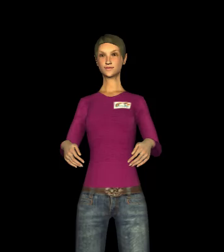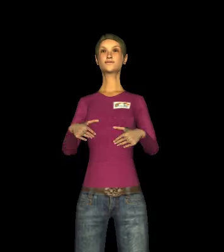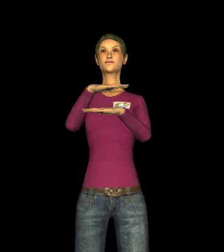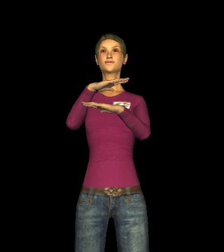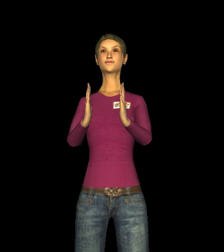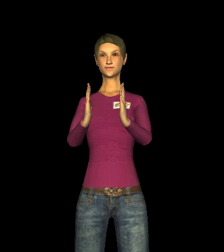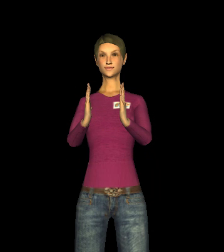مربع